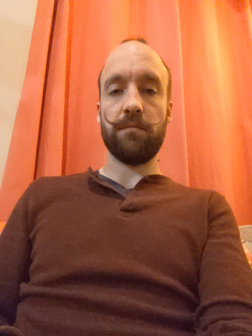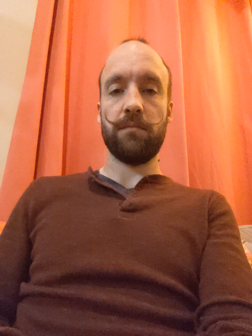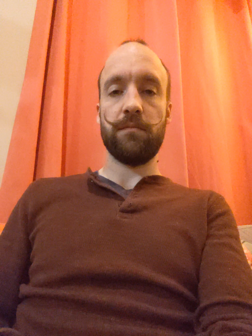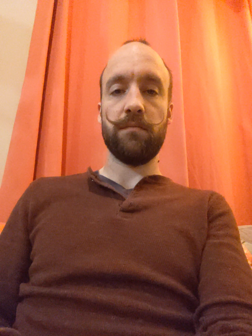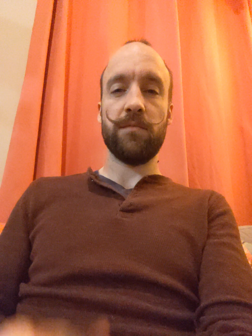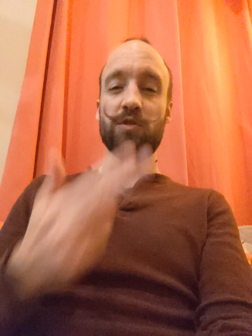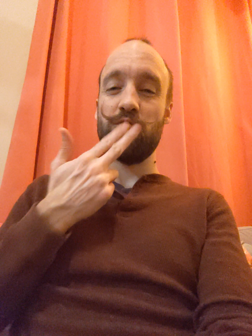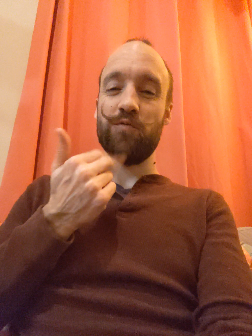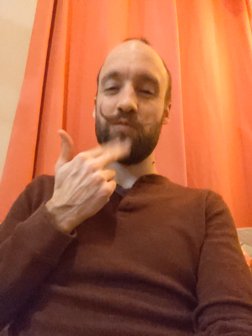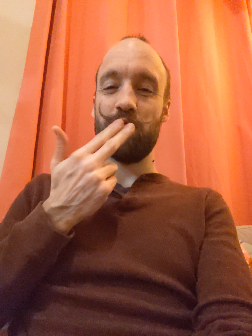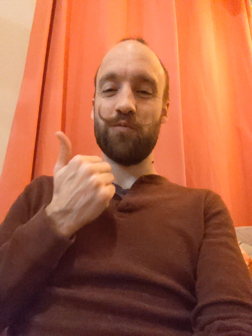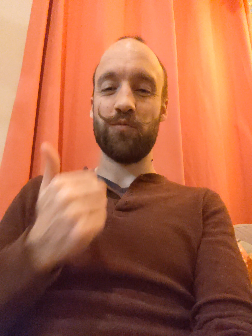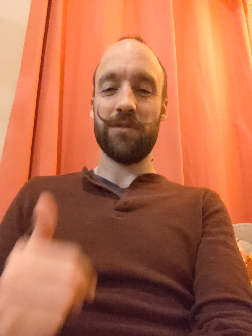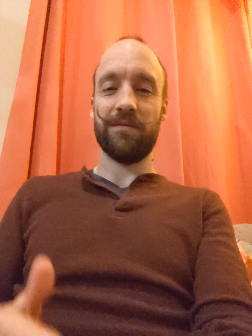cute